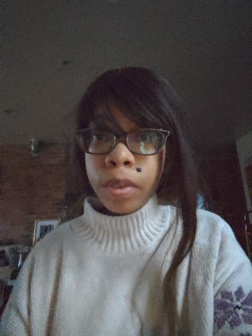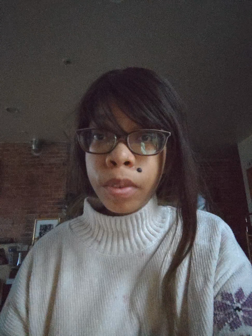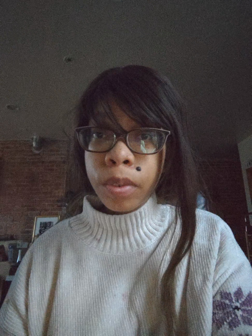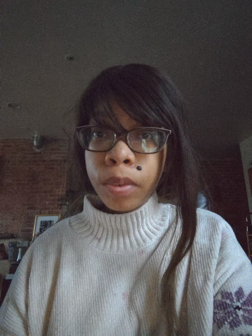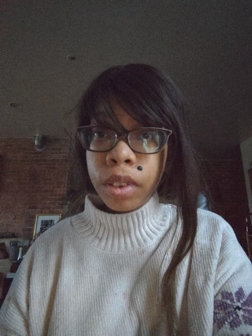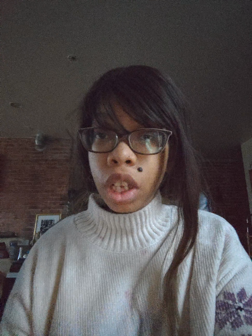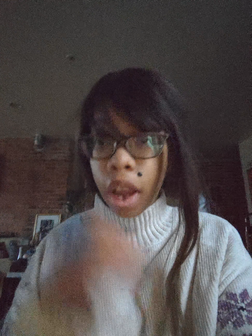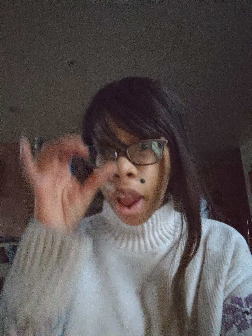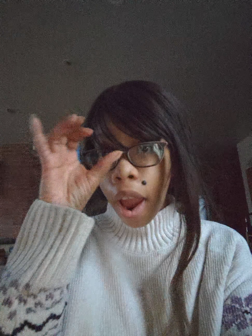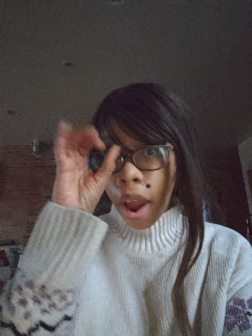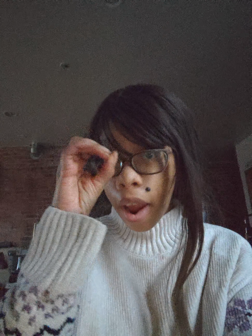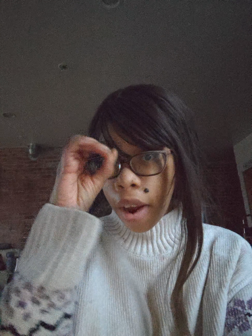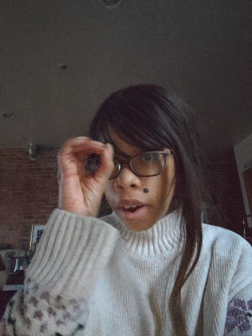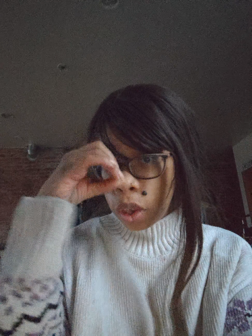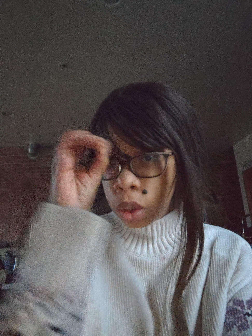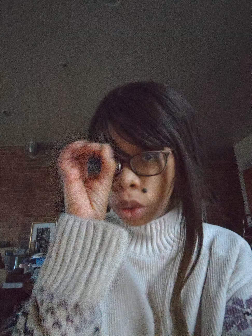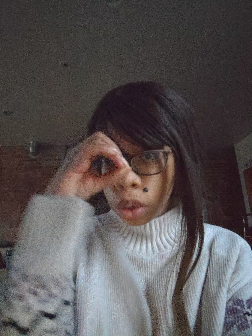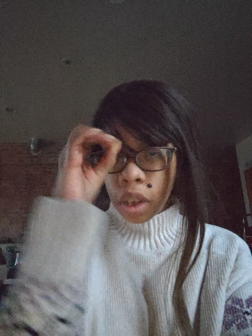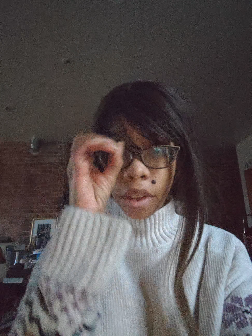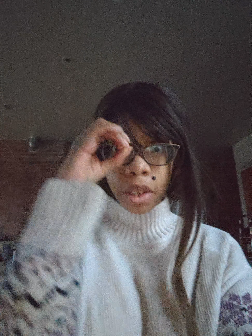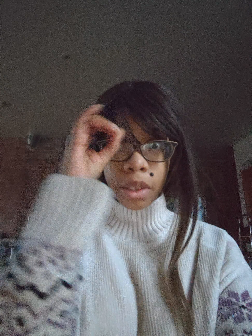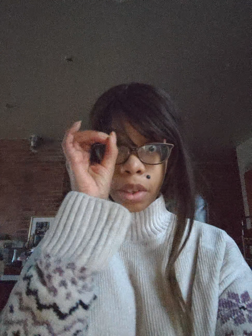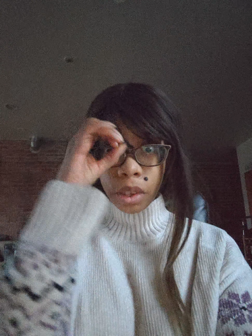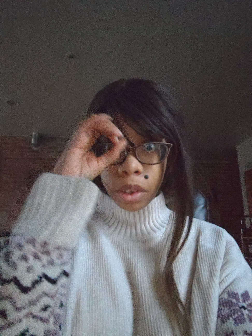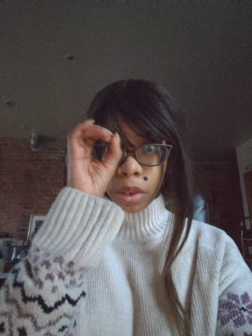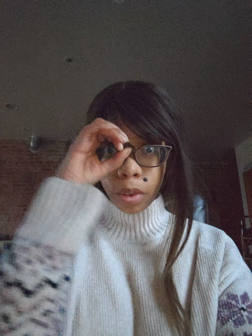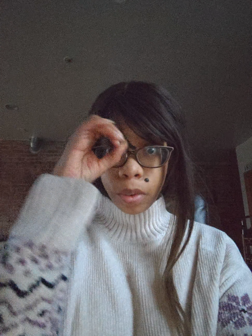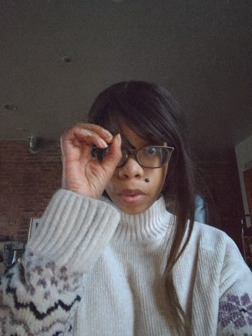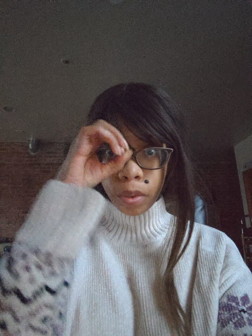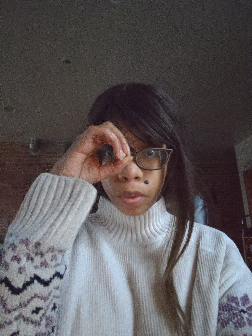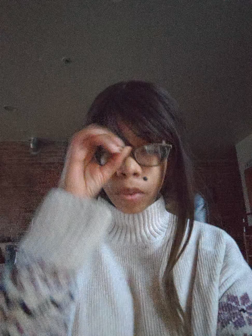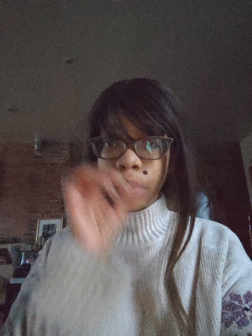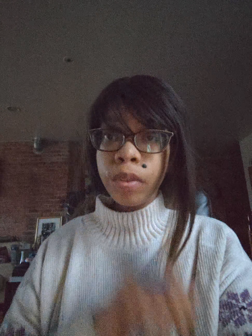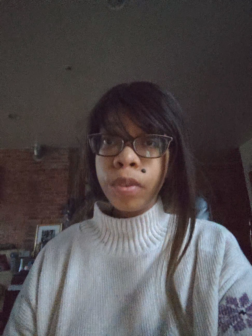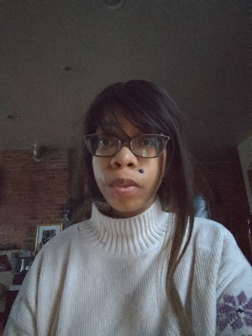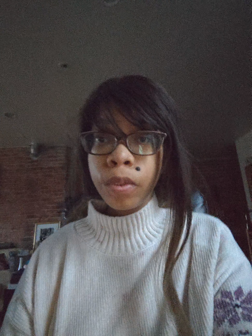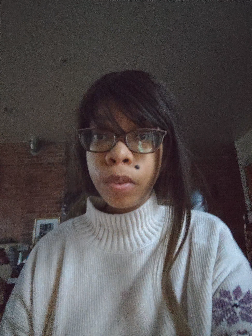owl